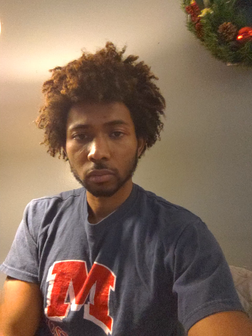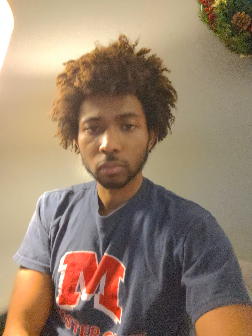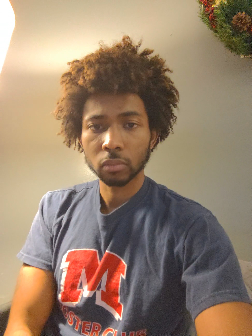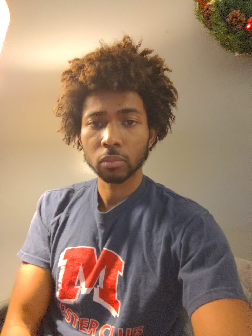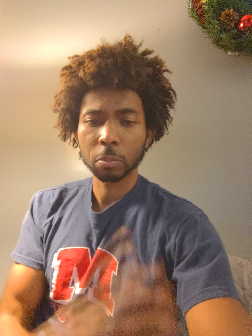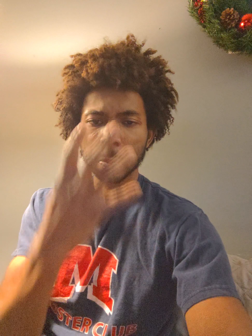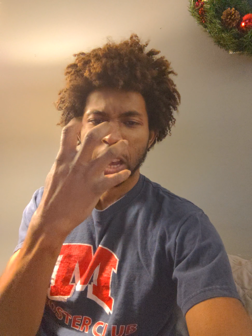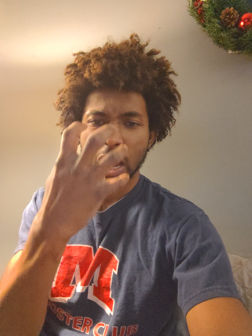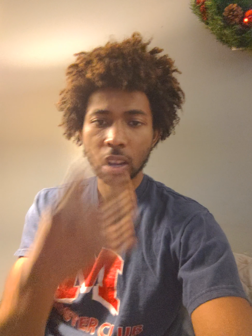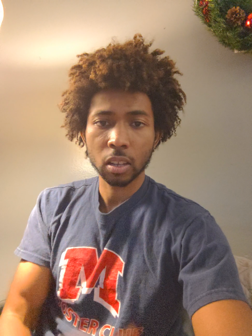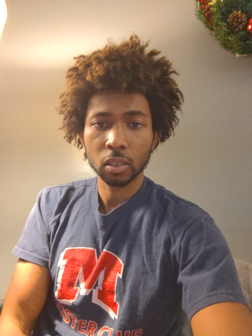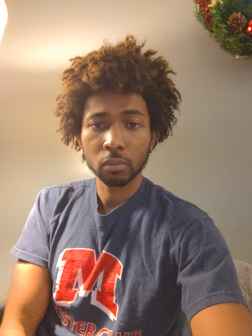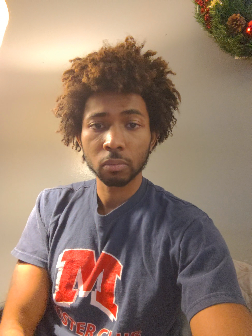mad